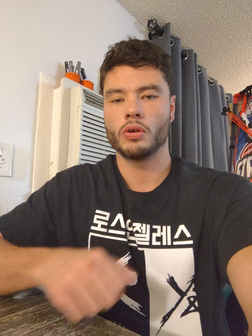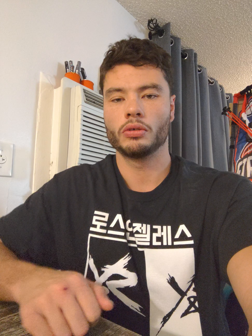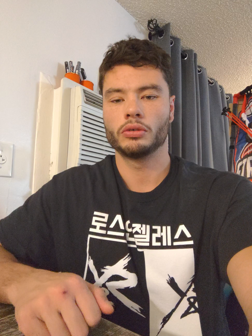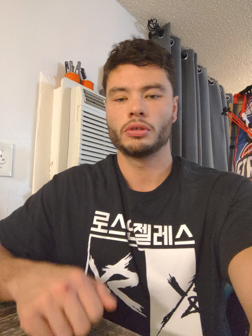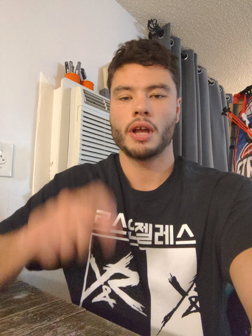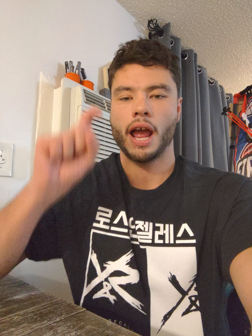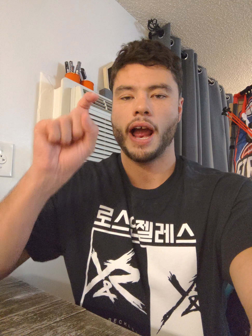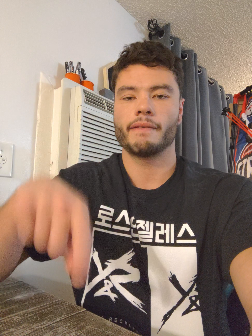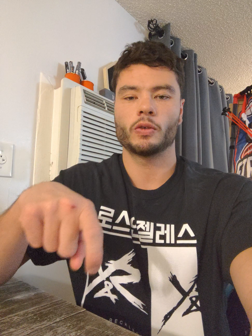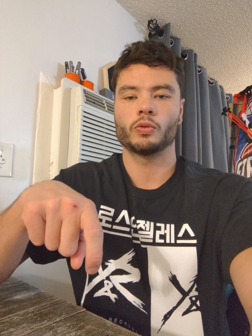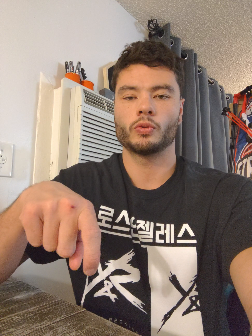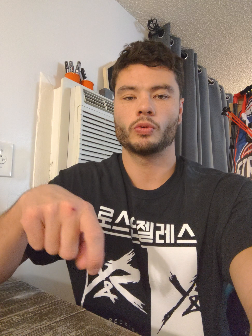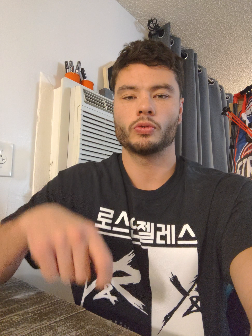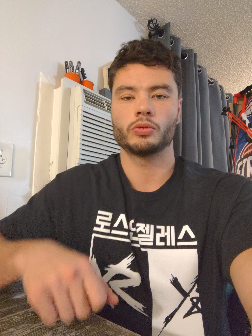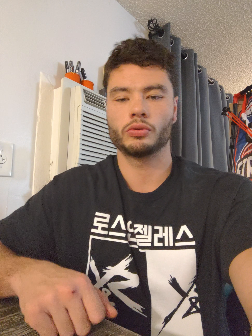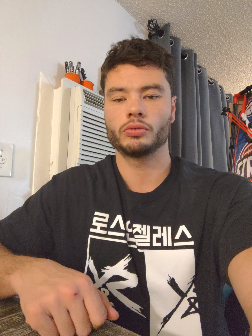have to